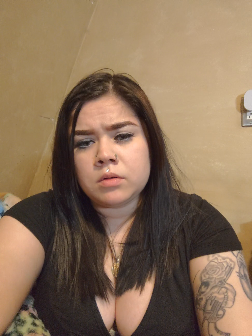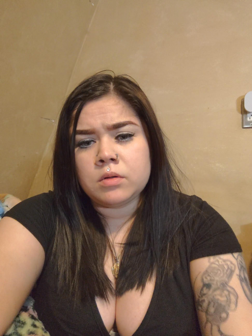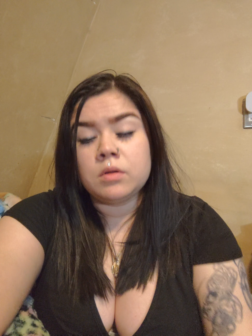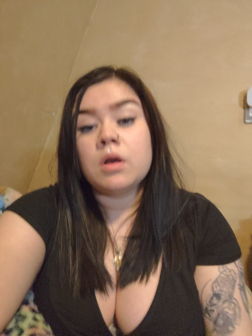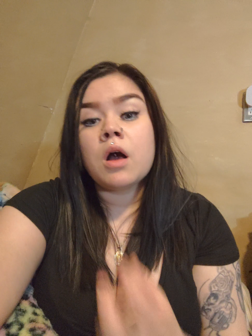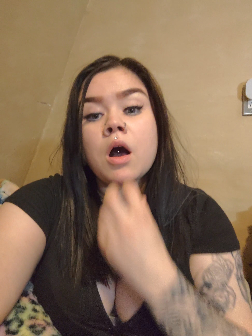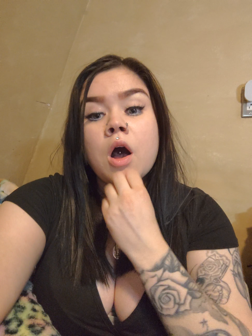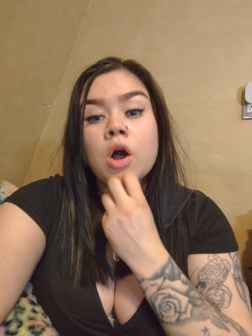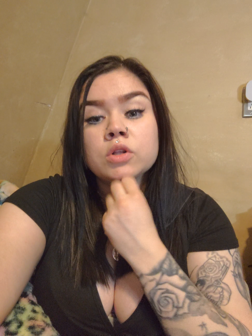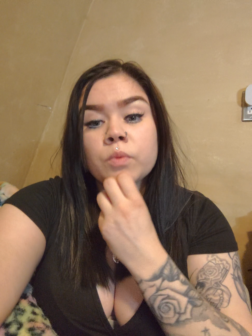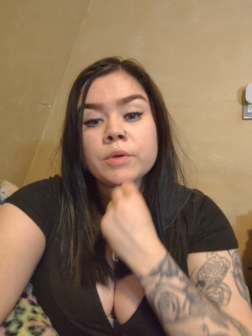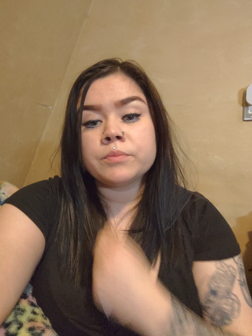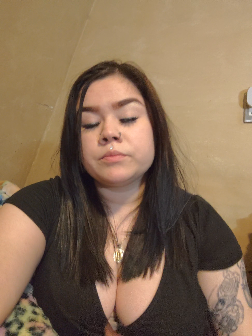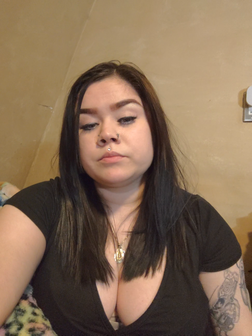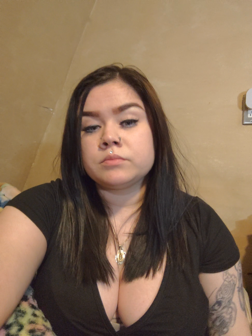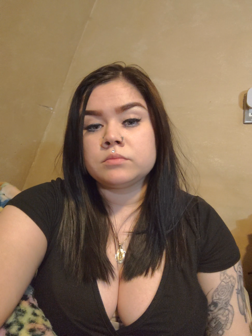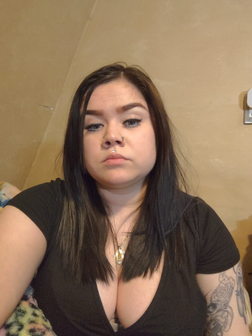underwear